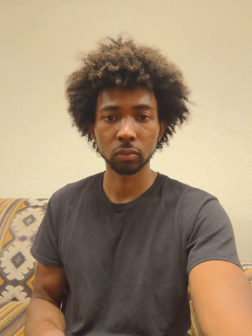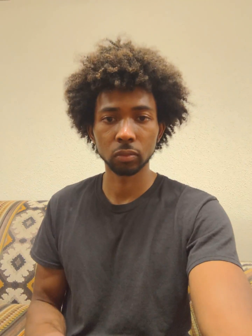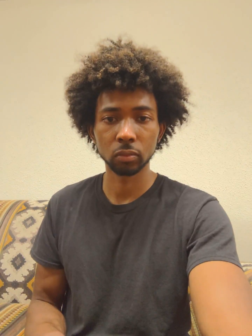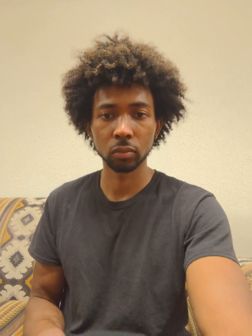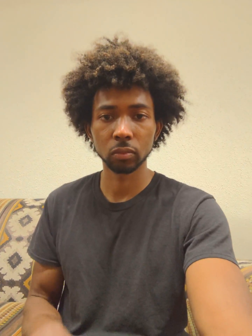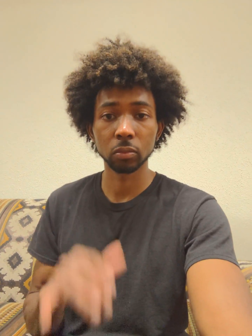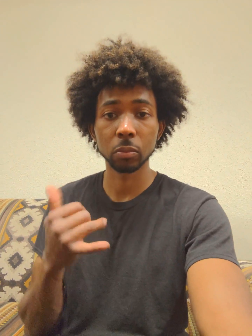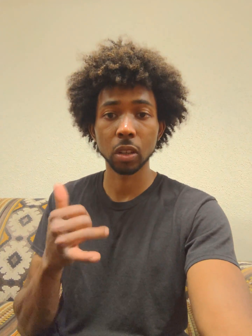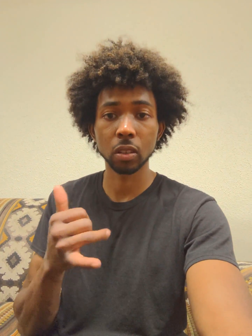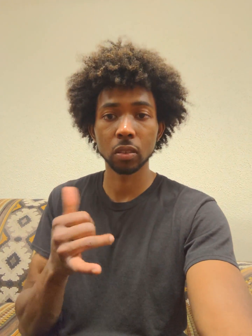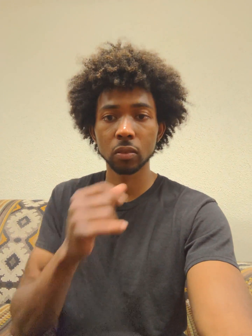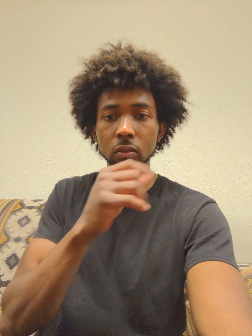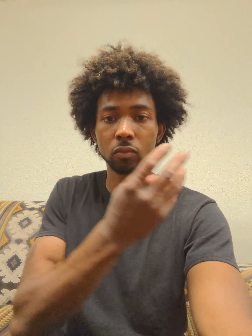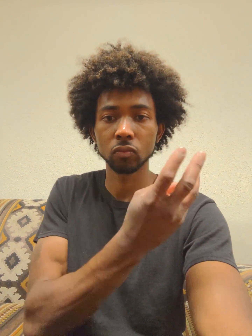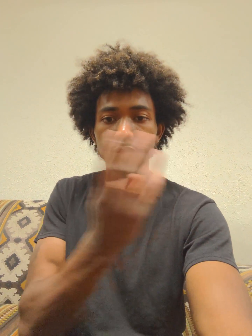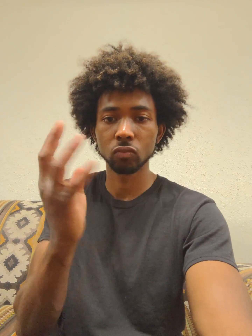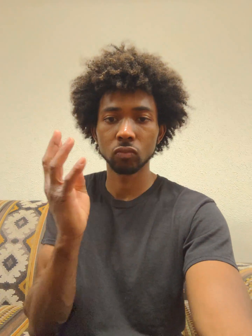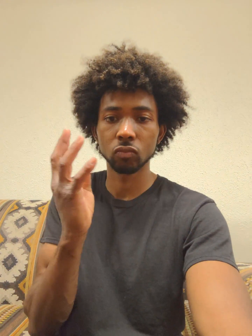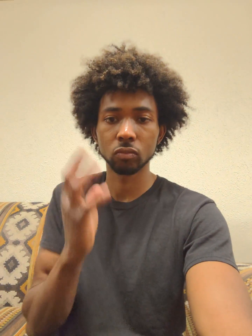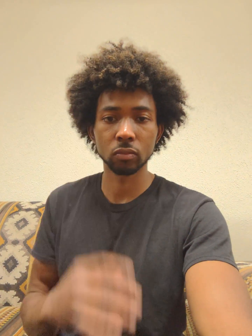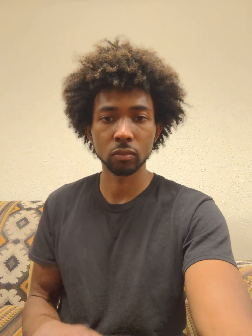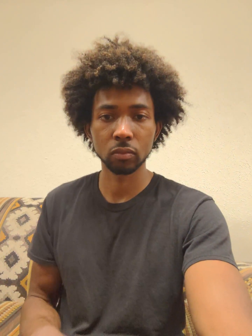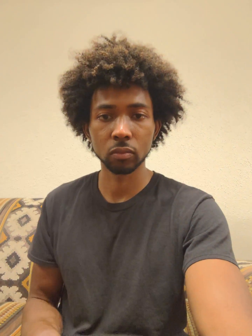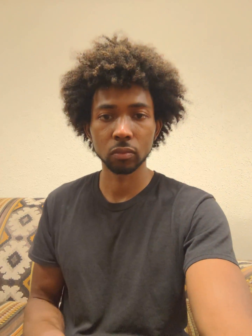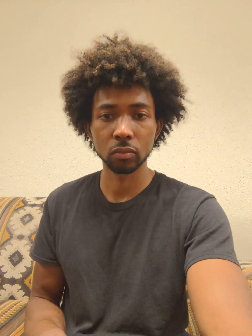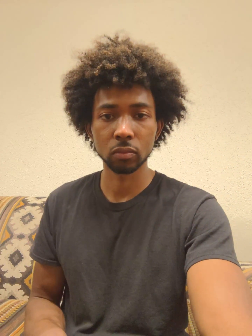playpen